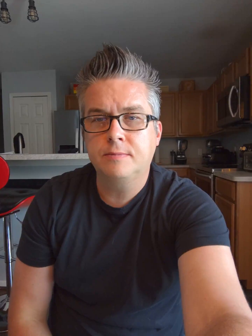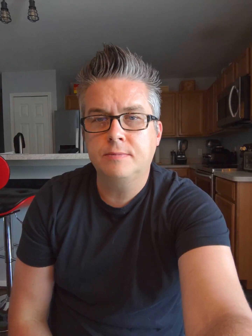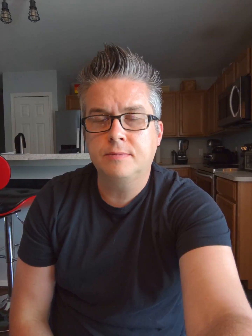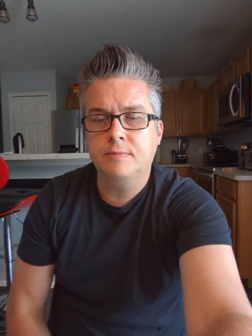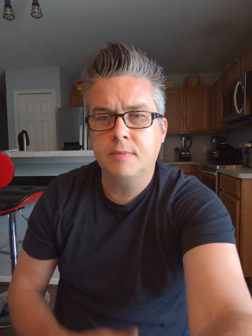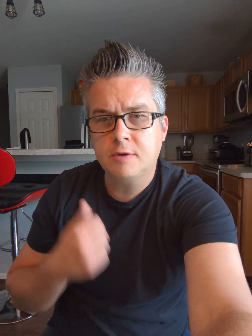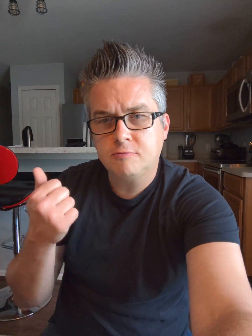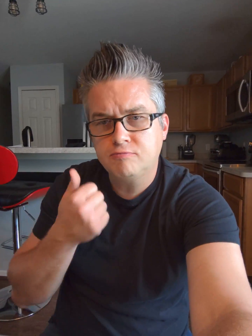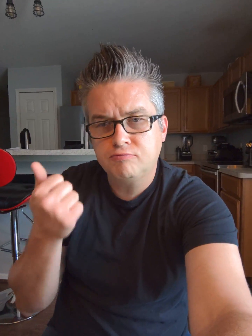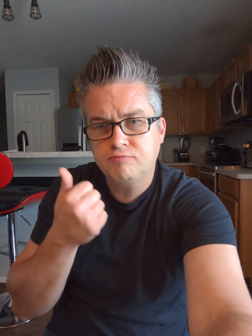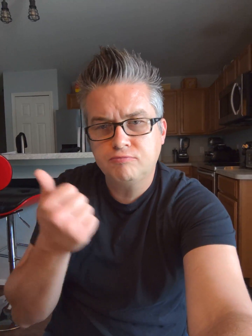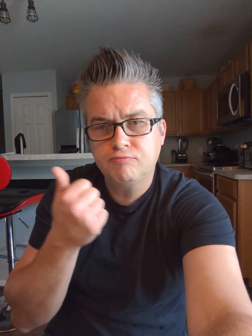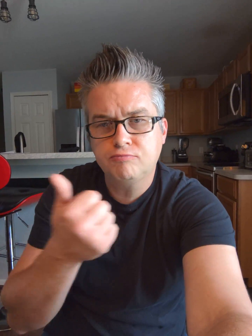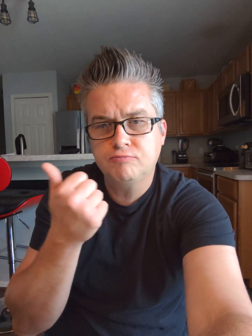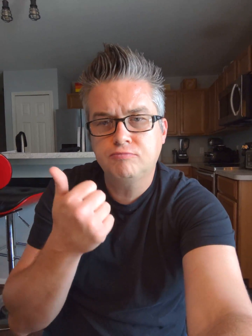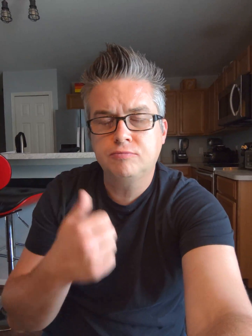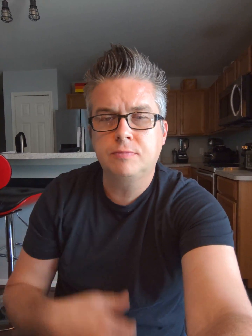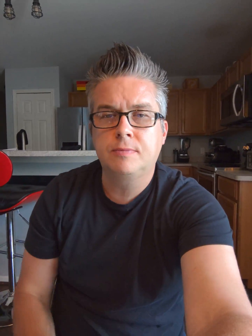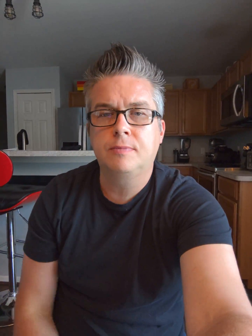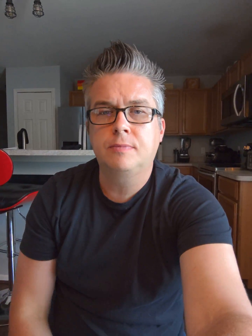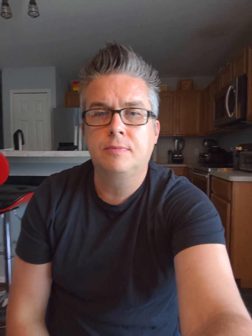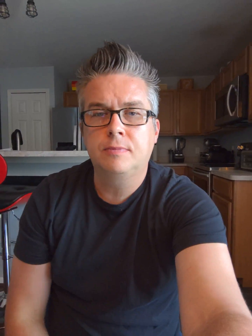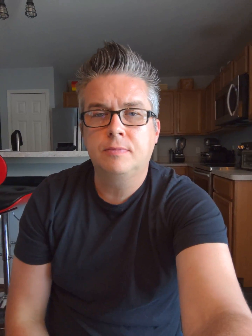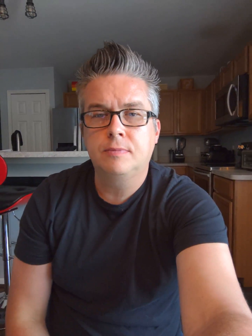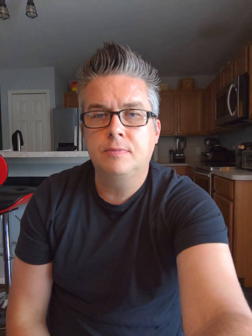chase